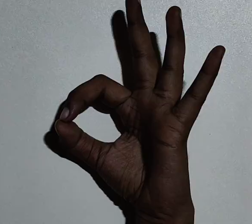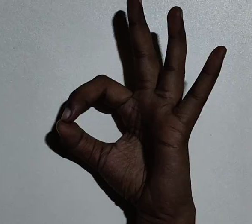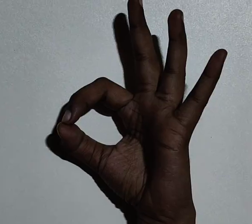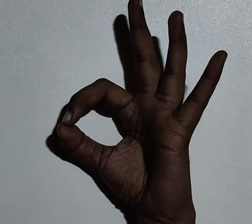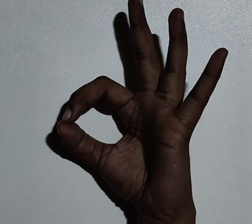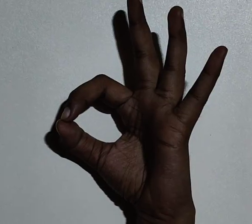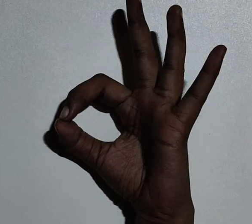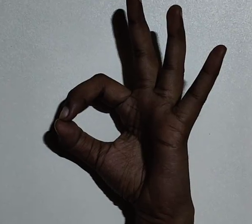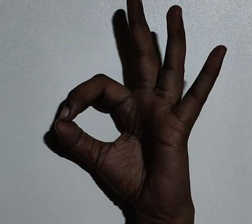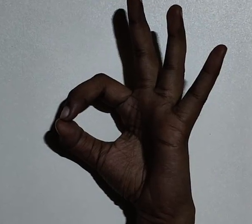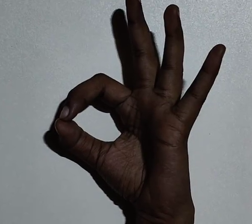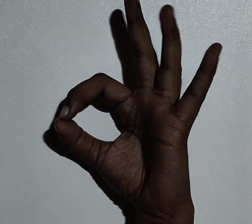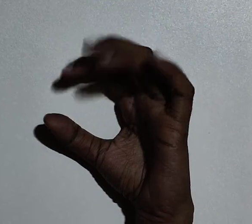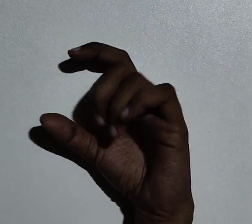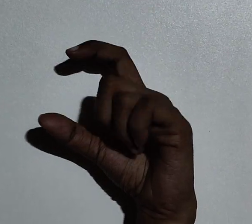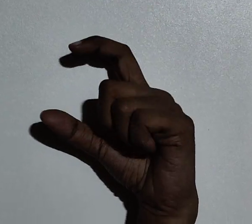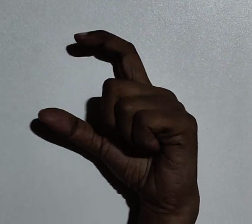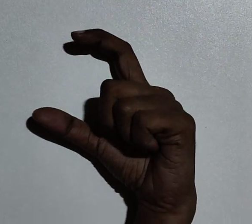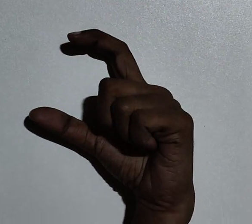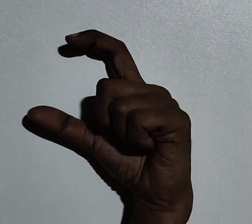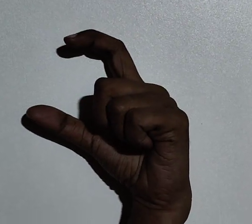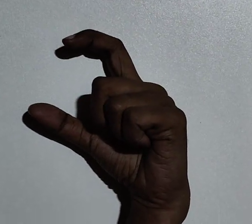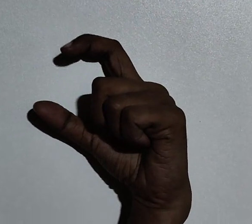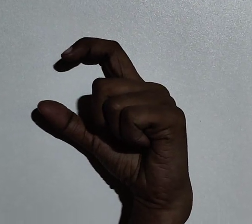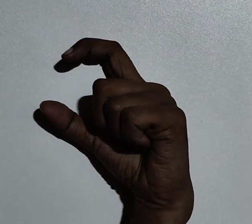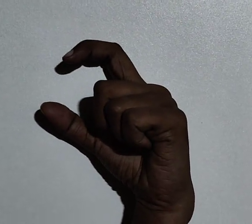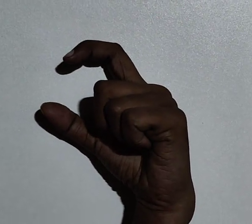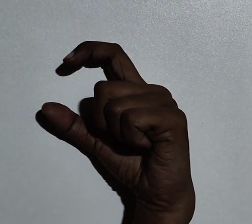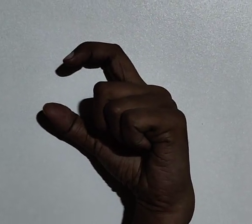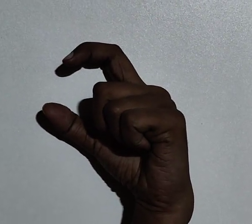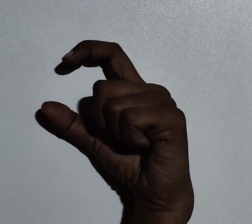ഓ